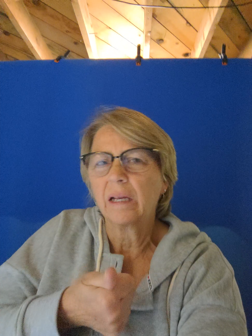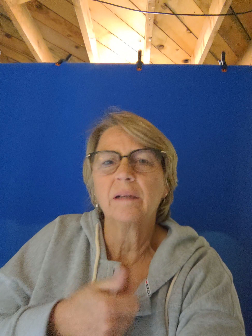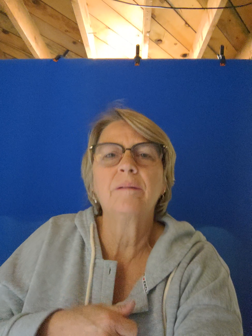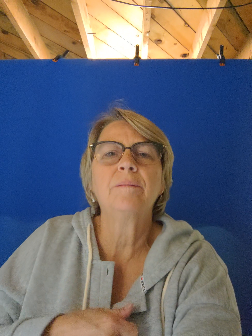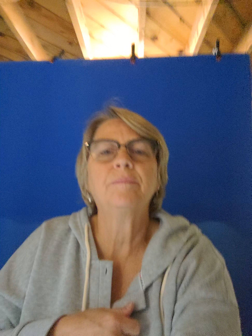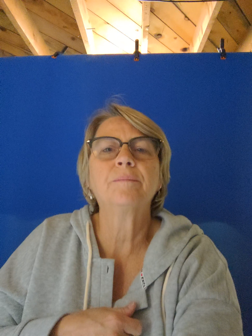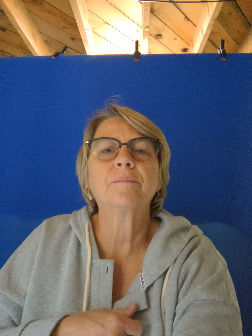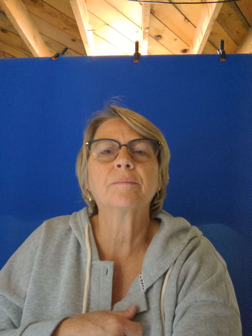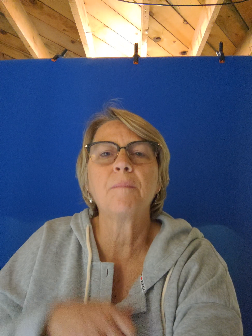hide